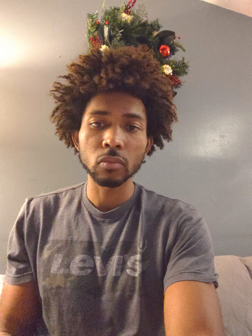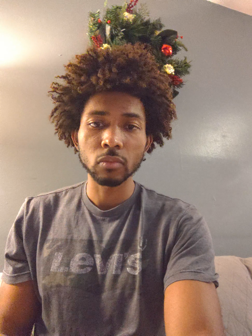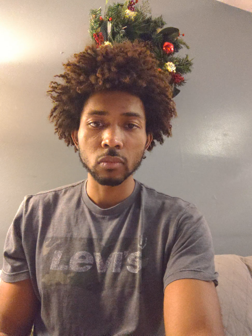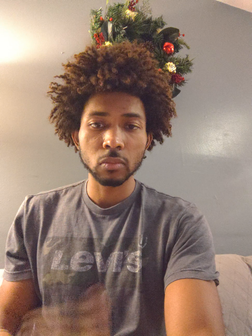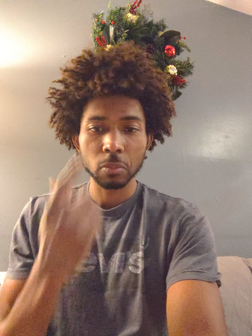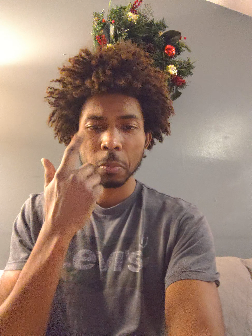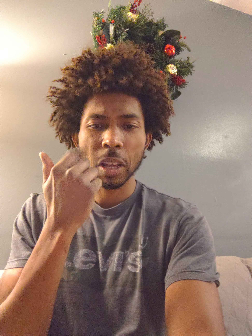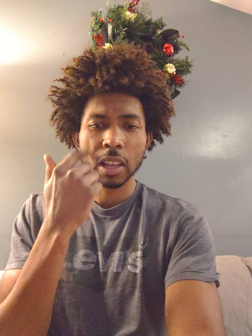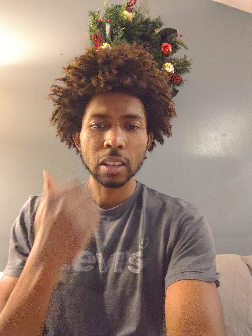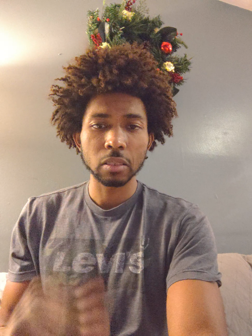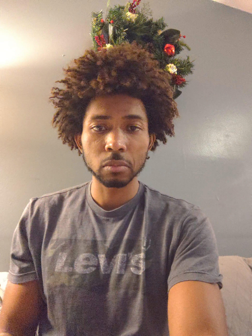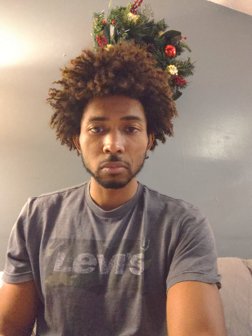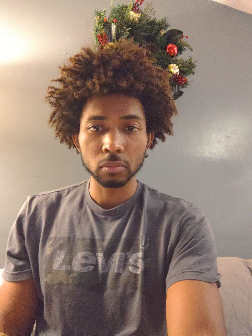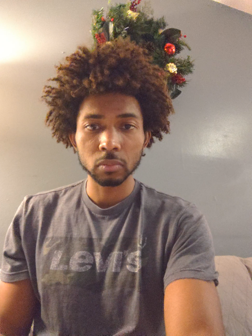cry